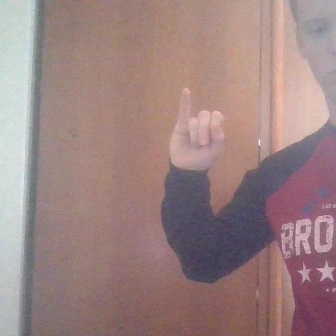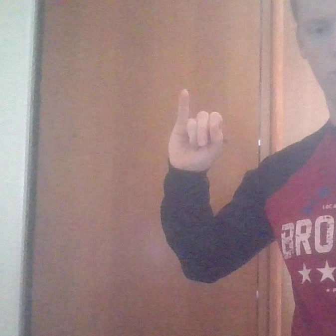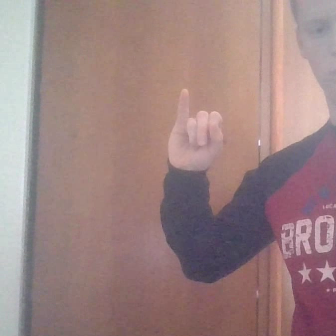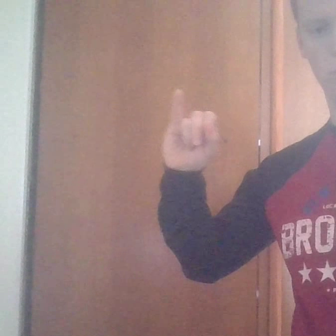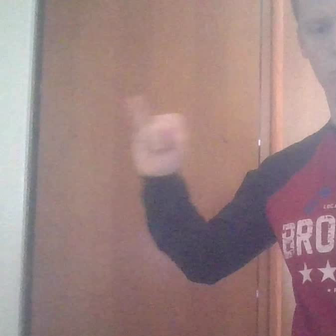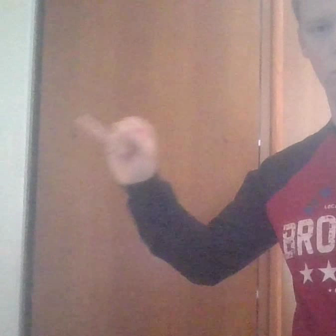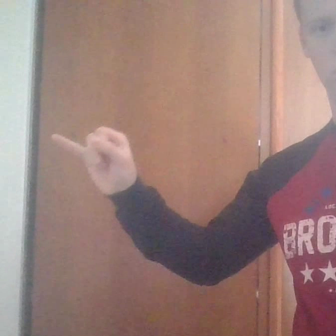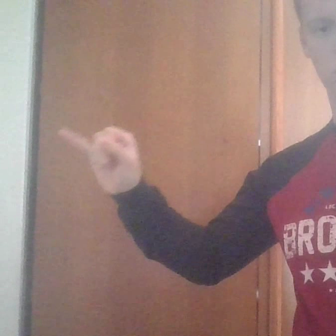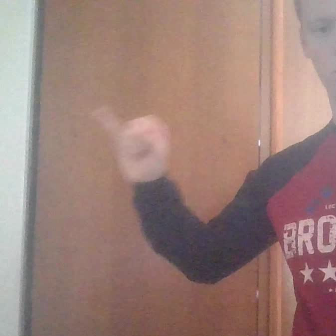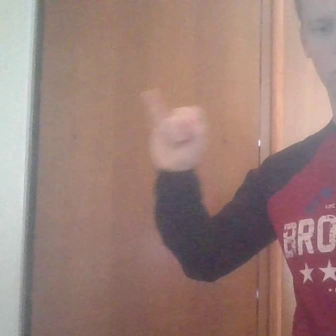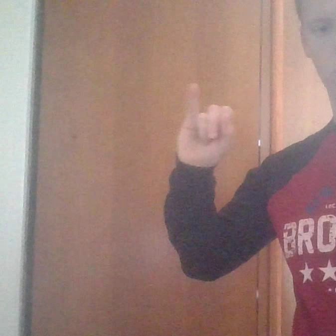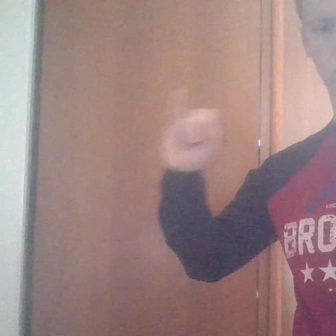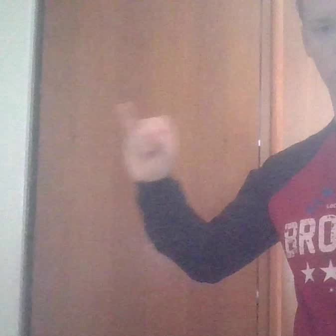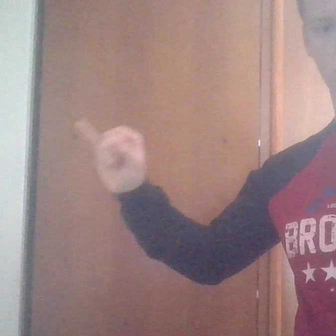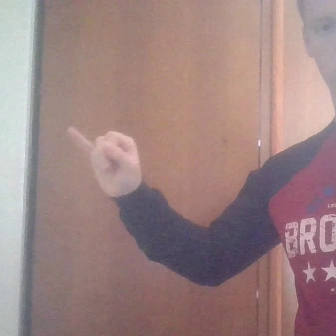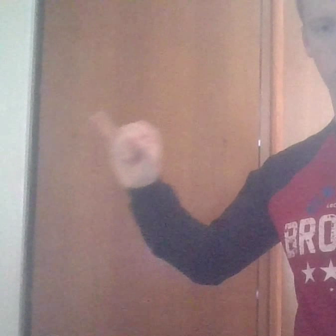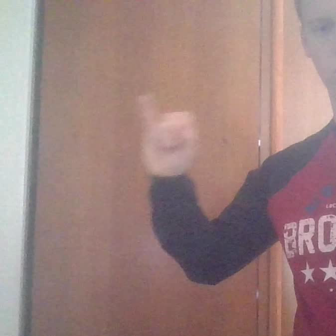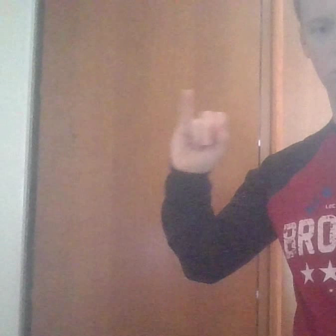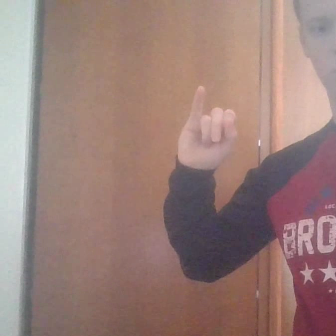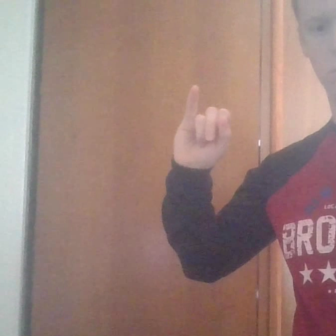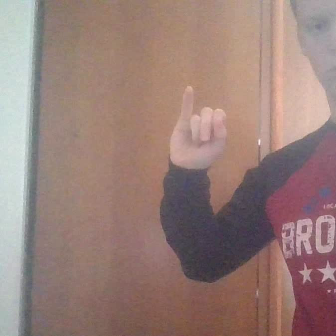Ї